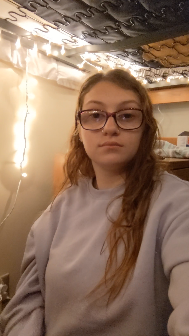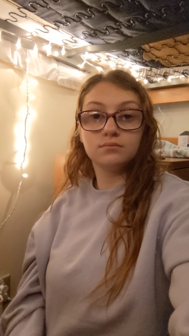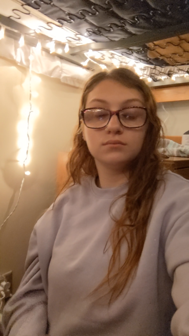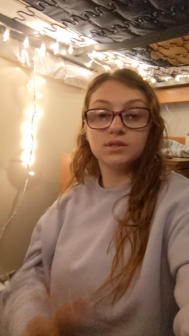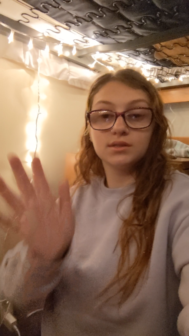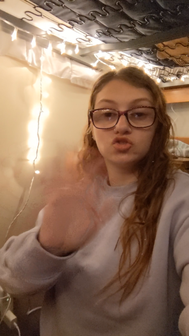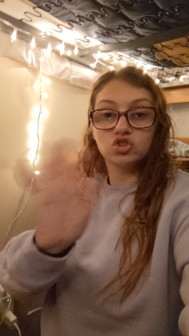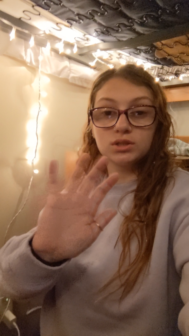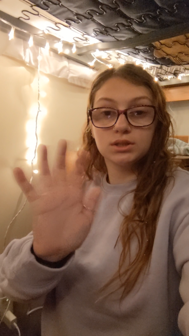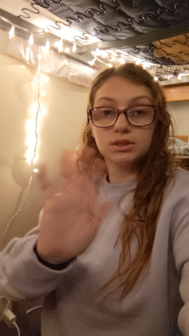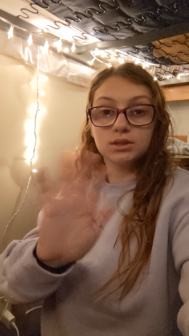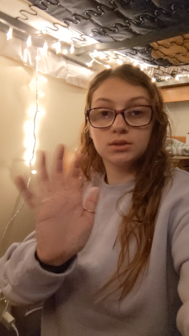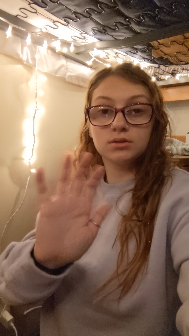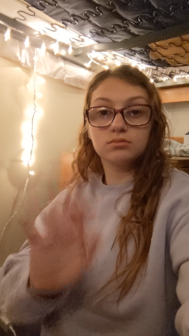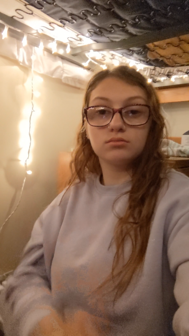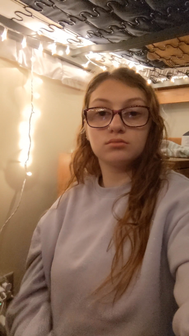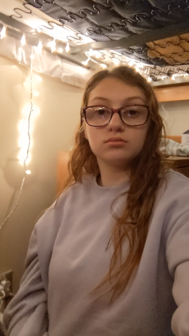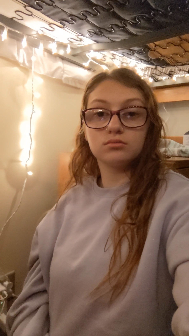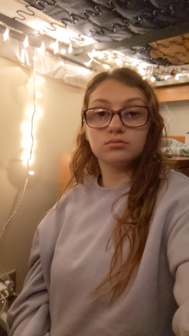cheese